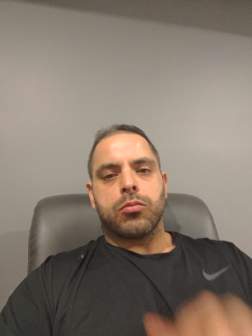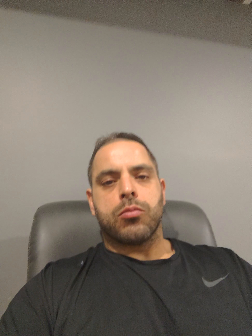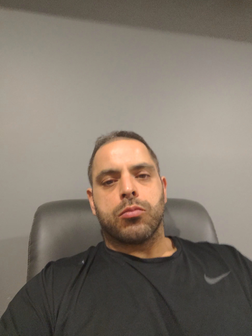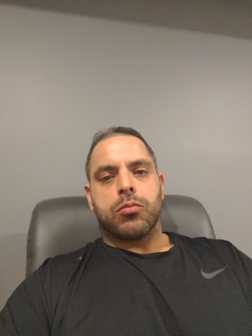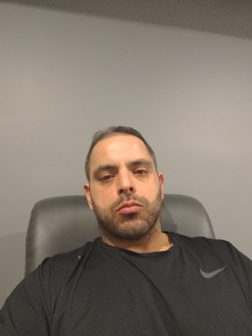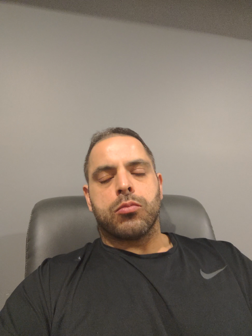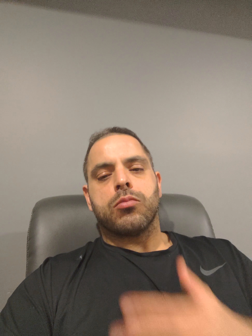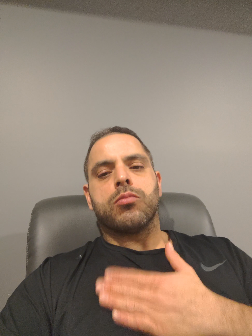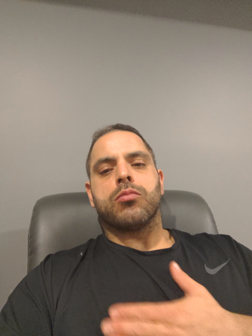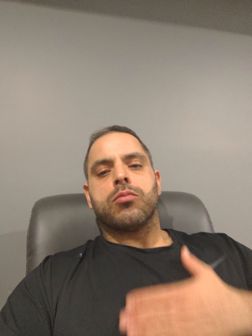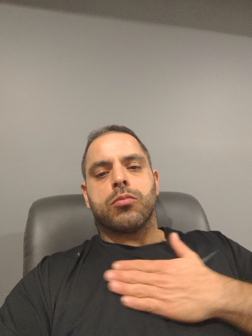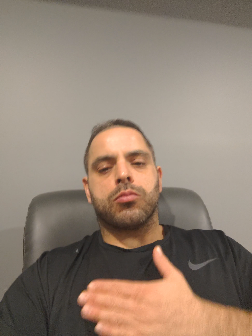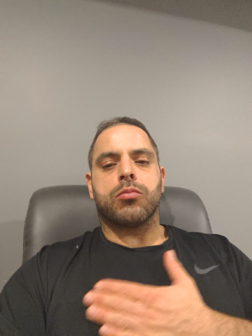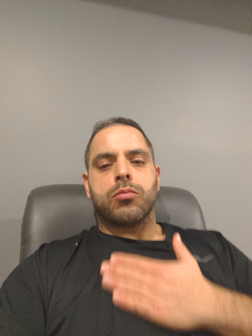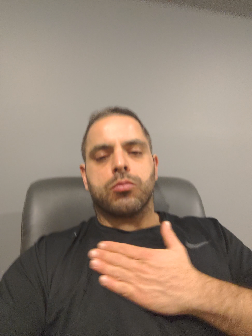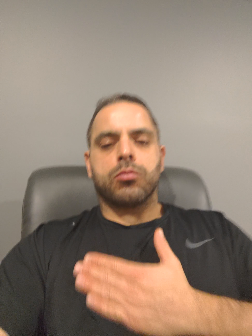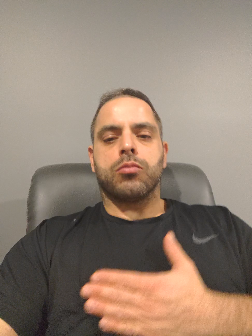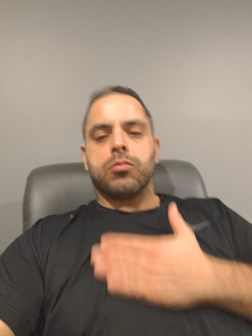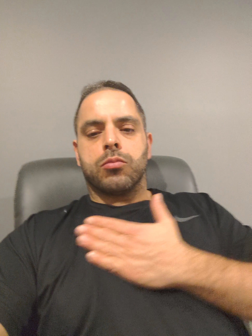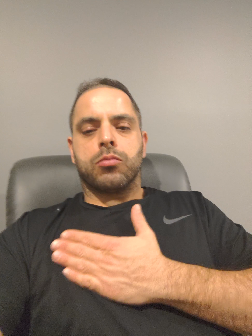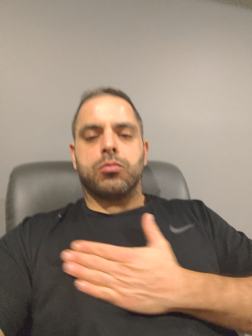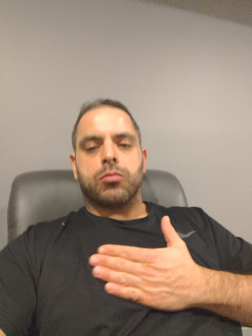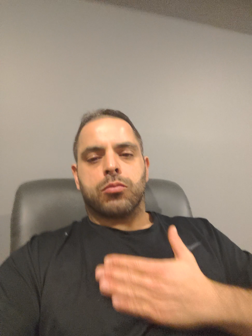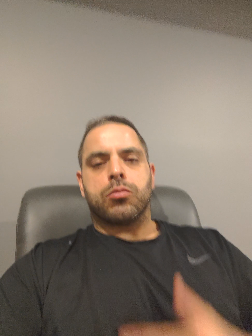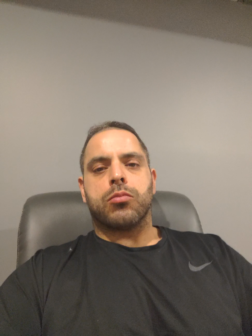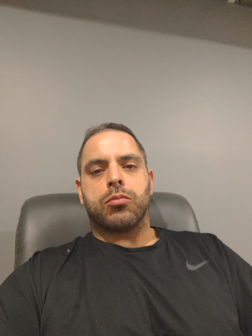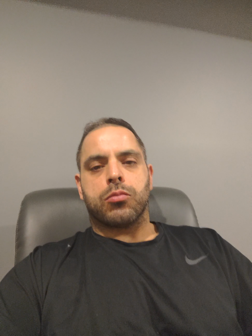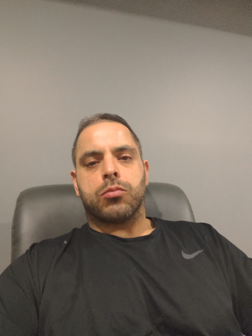please